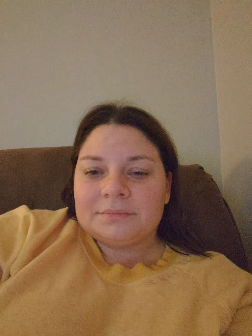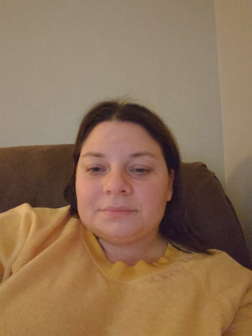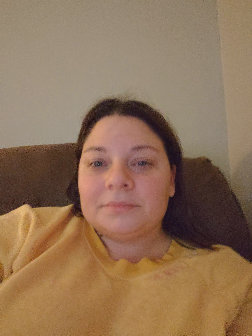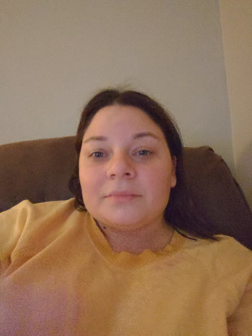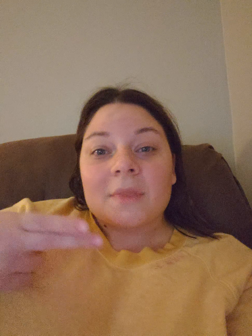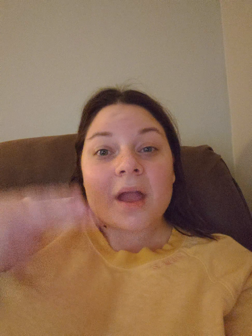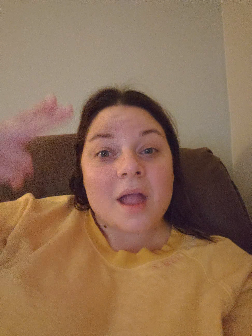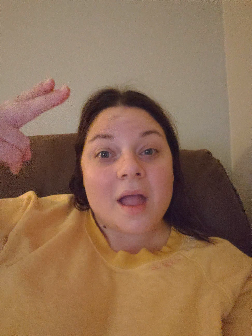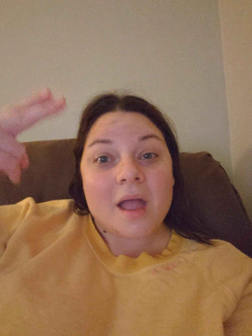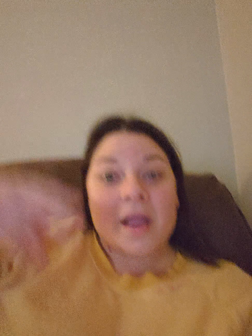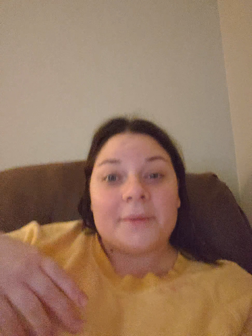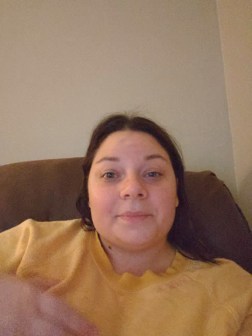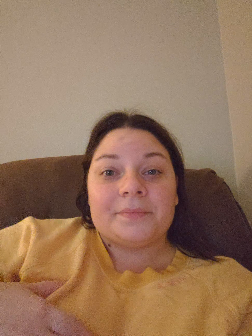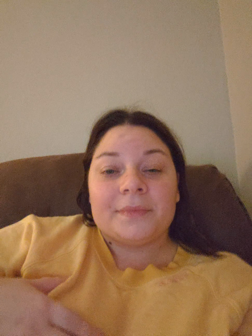high